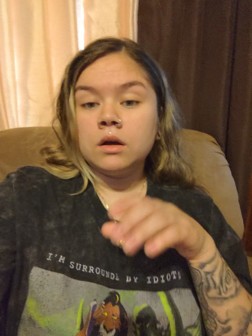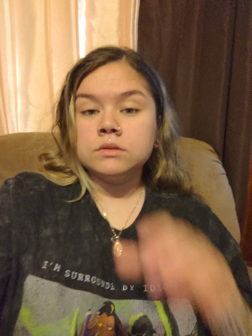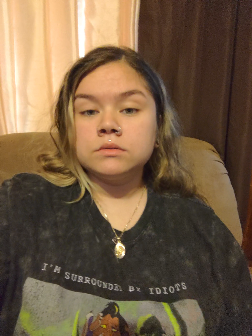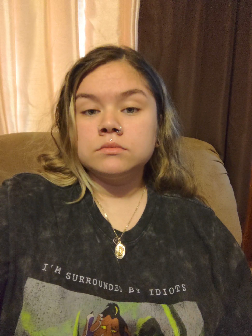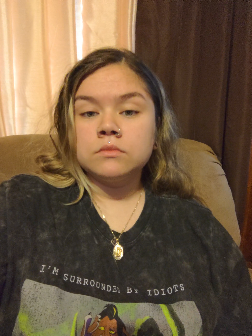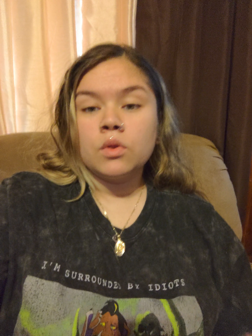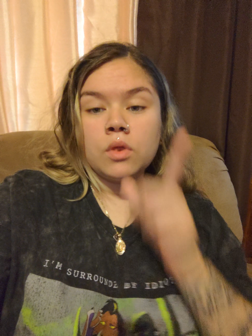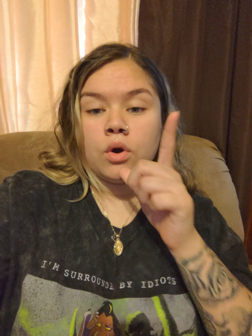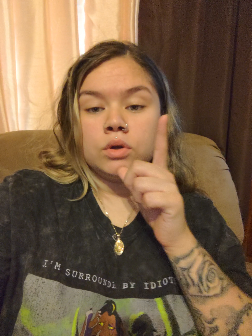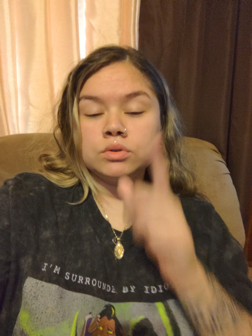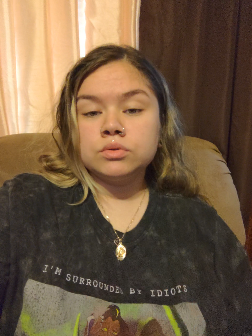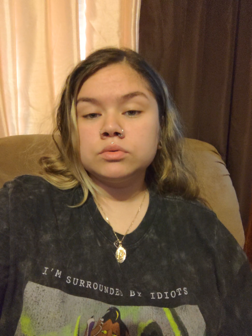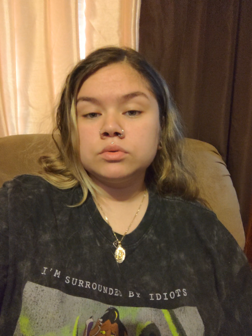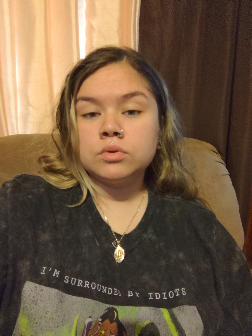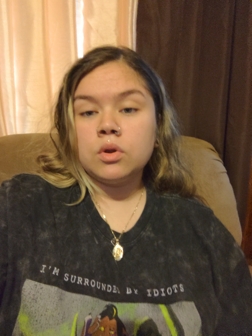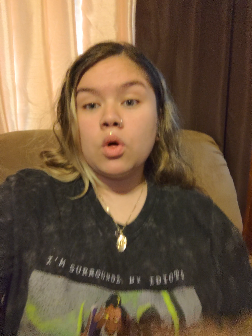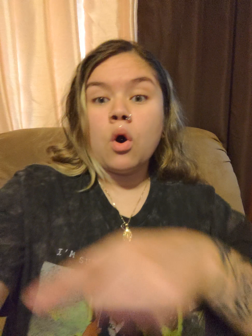lunch